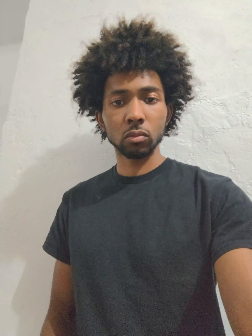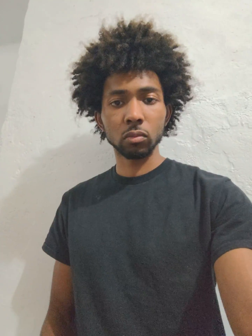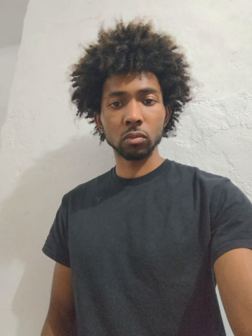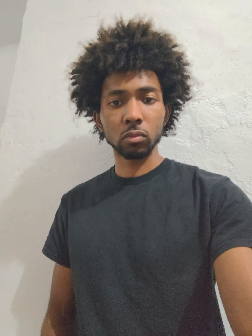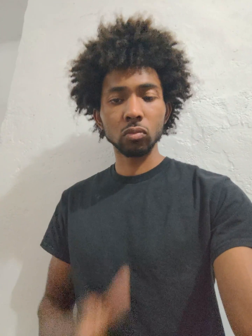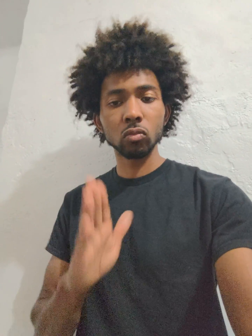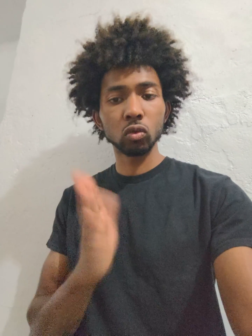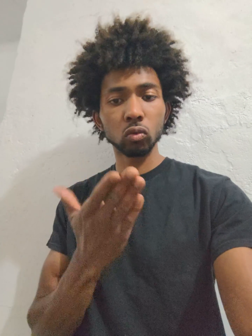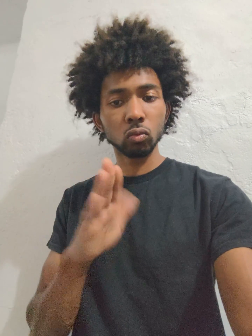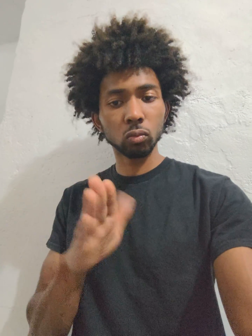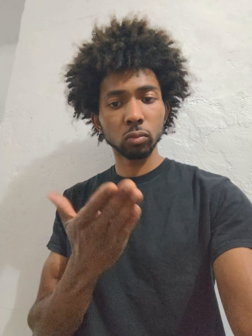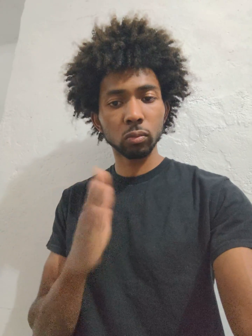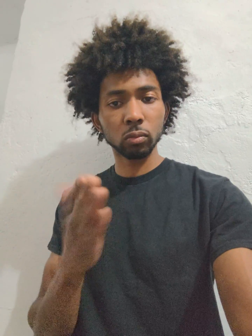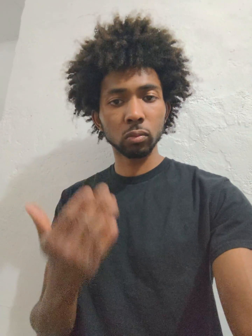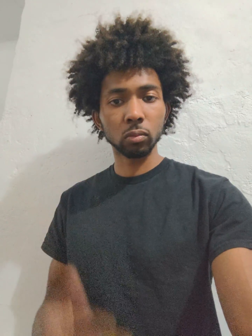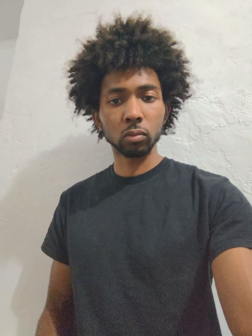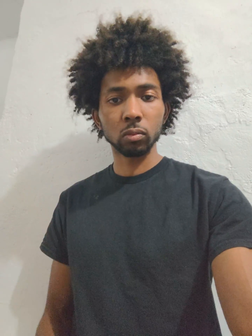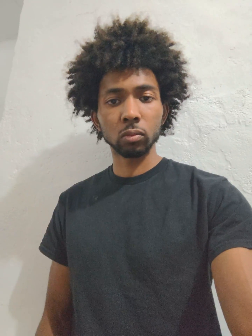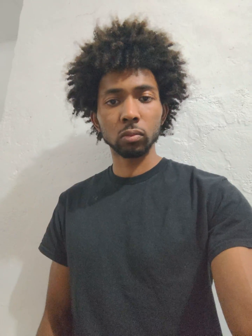share